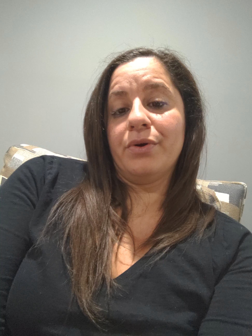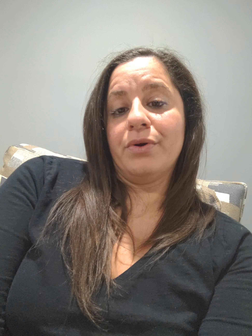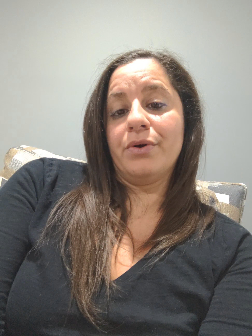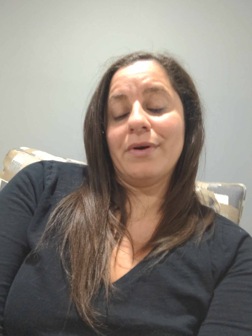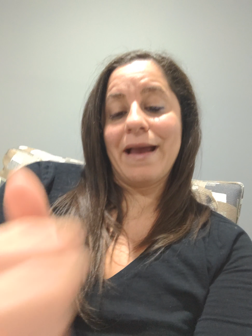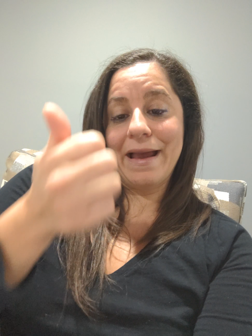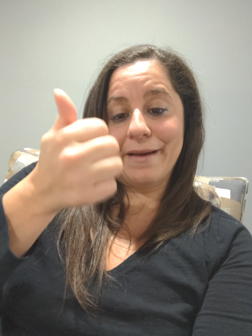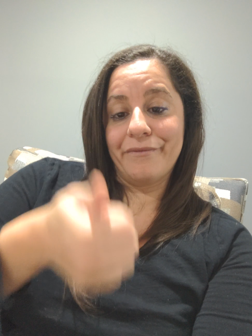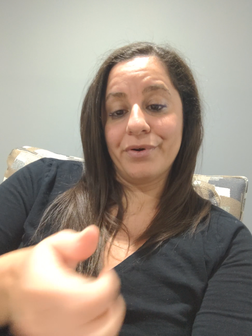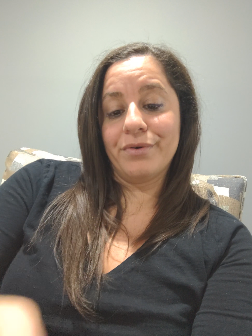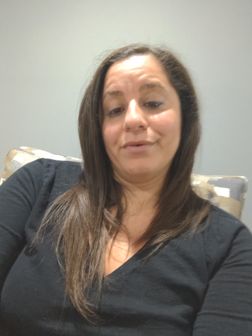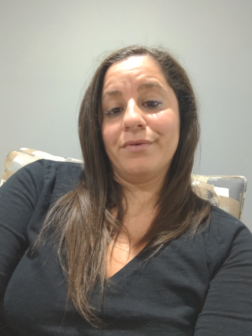every